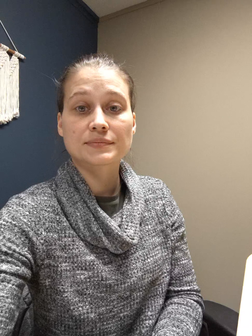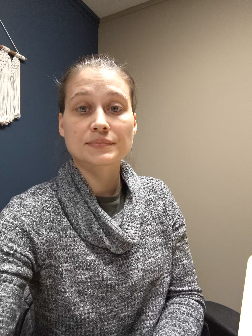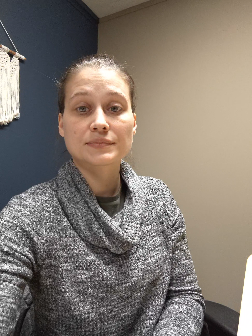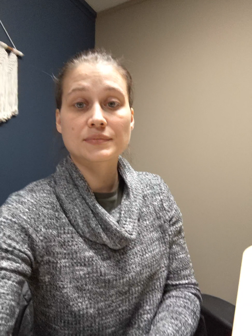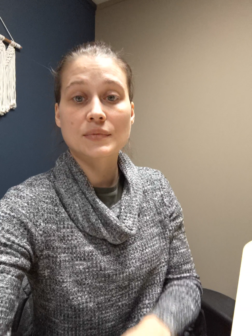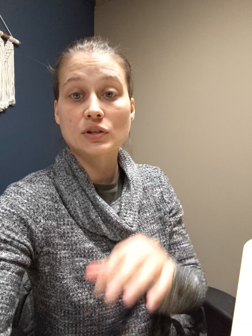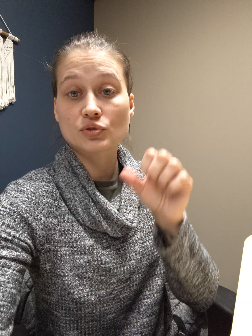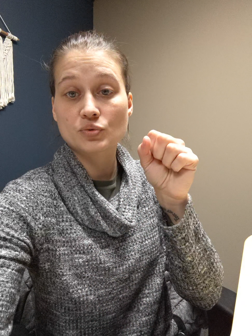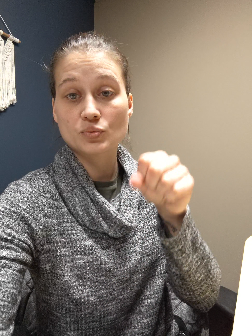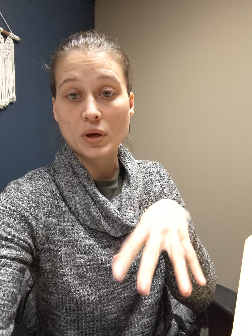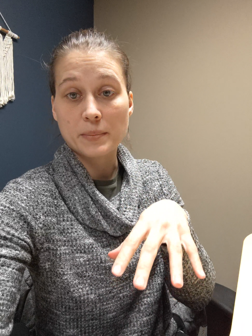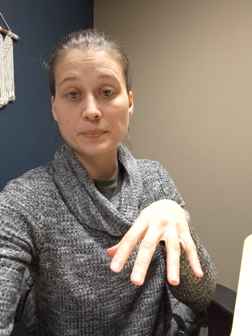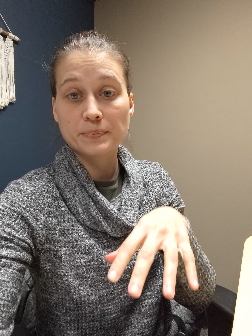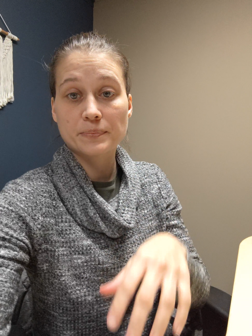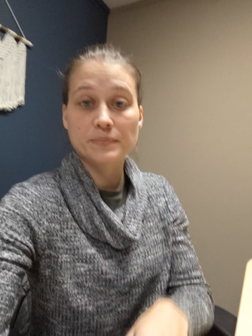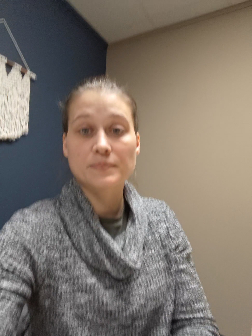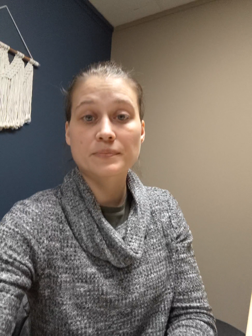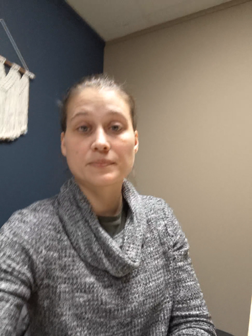drop